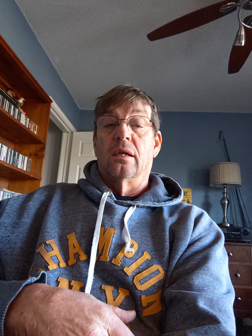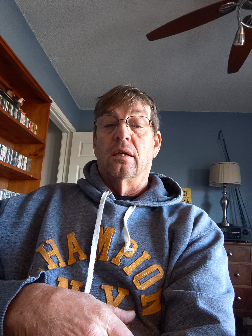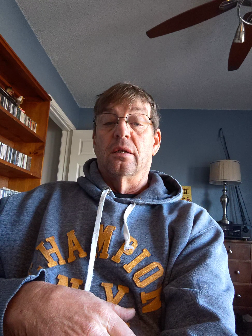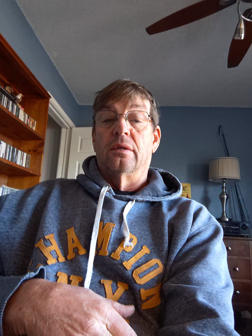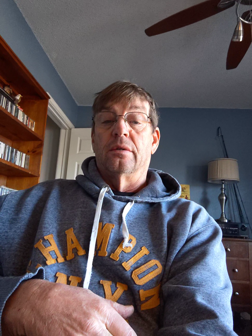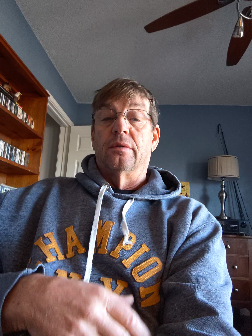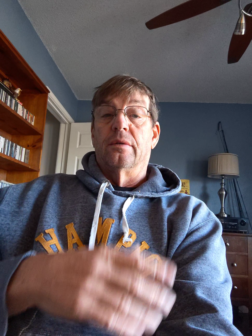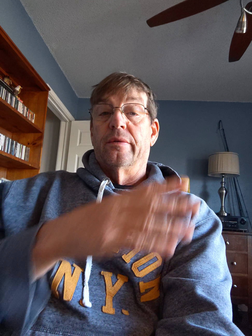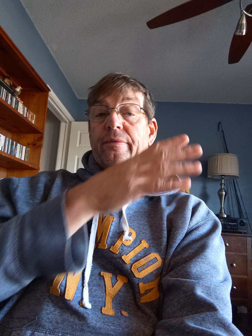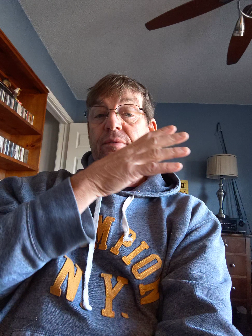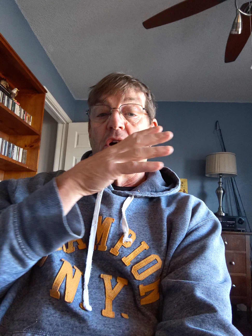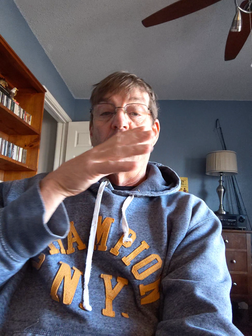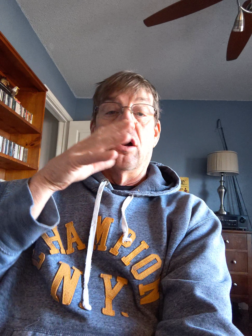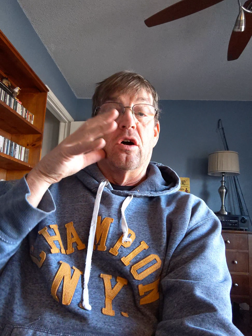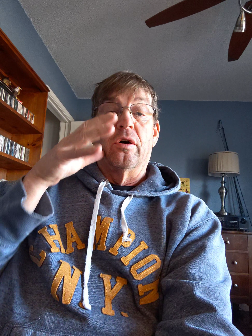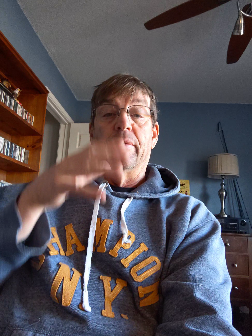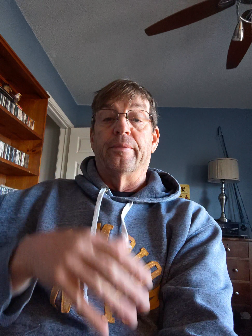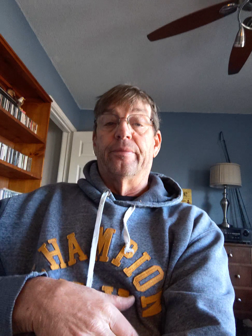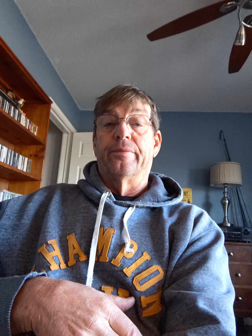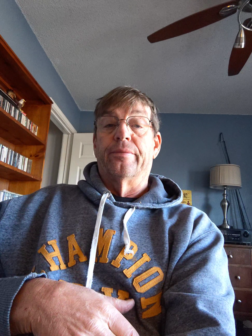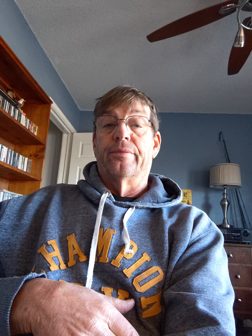farm